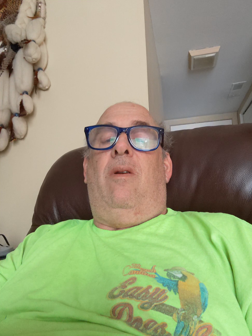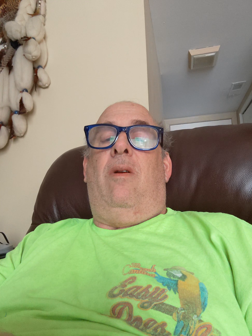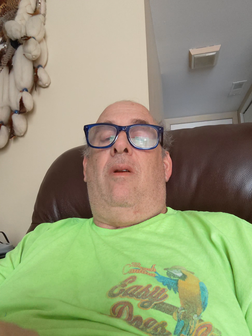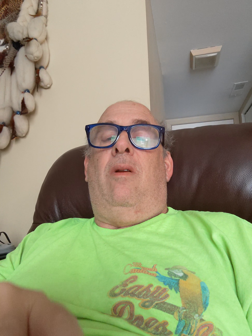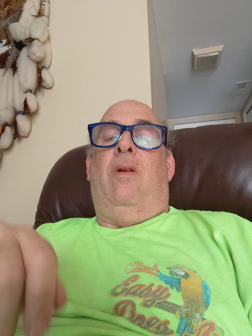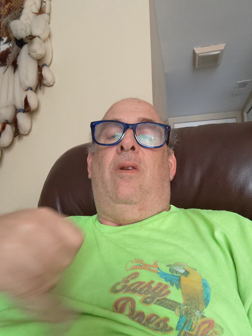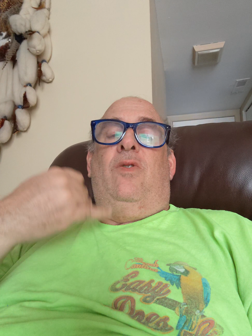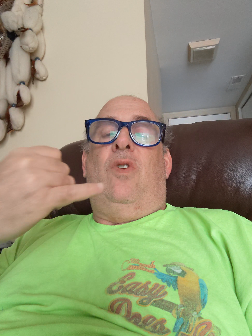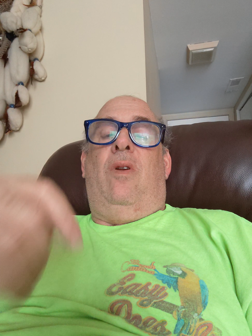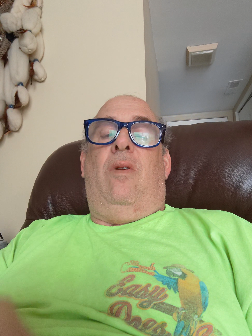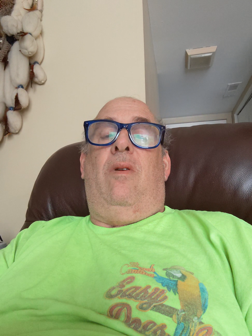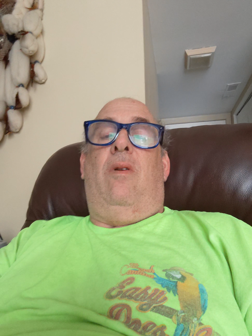jacket